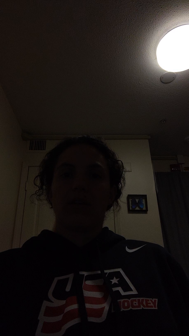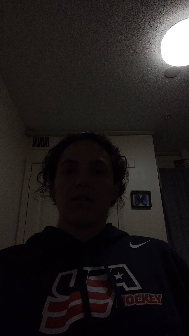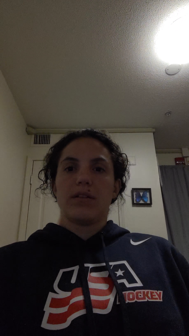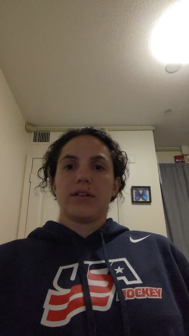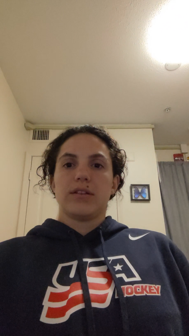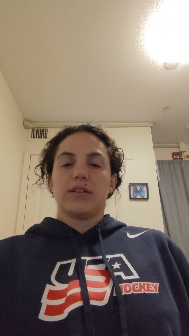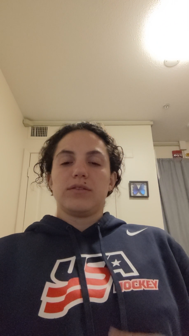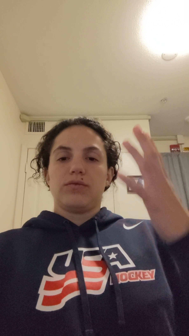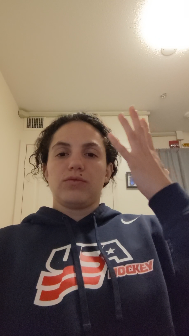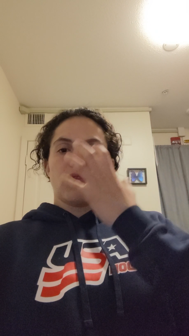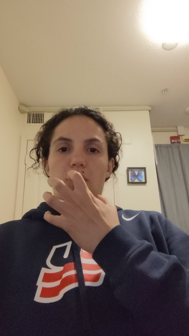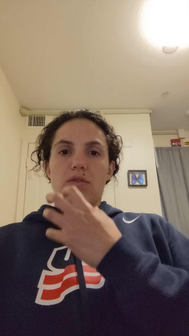dark